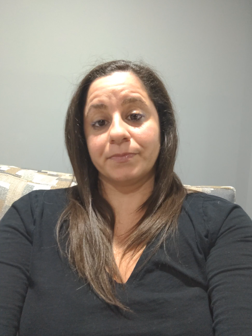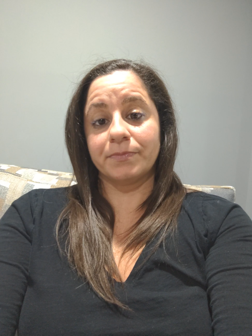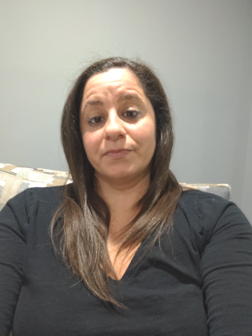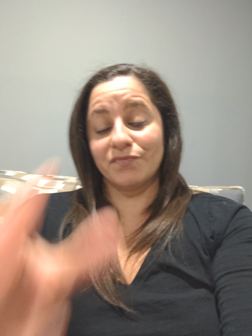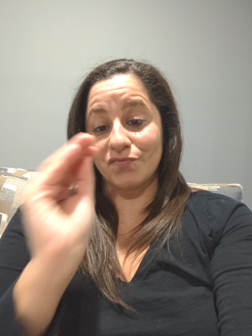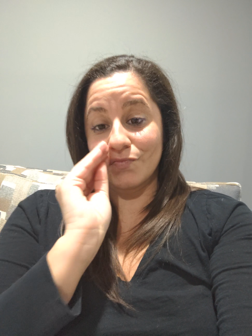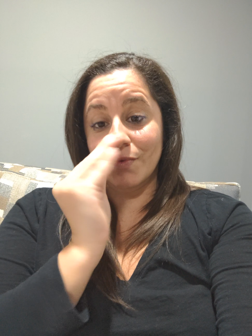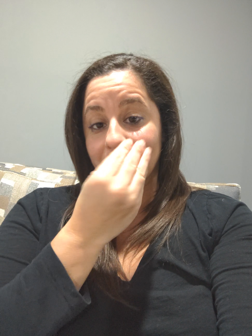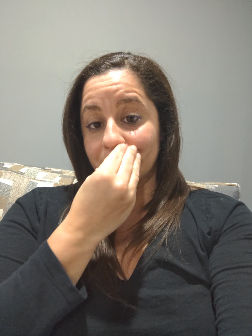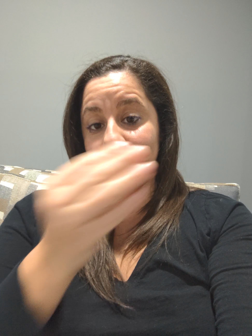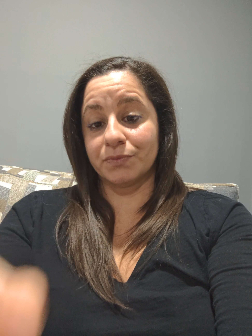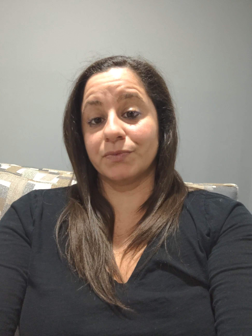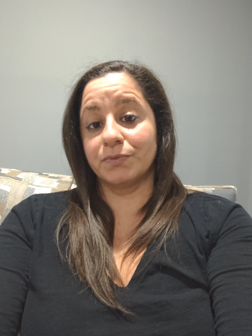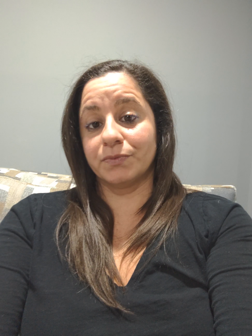flower